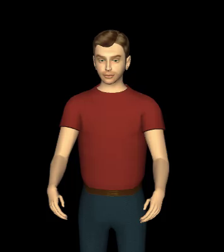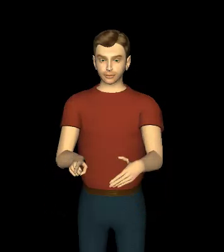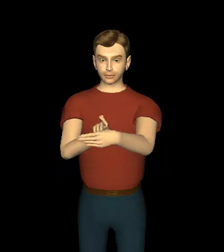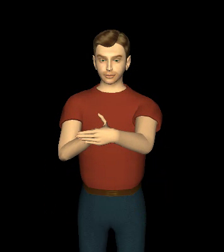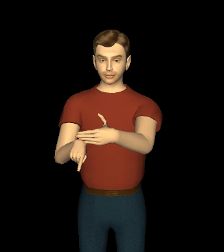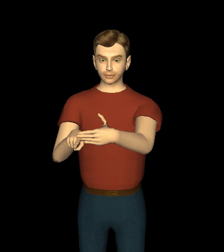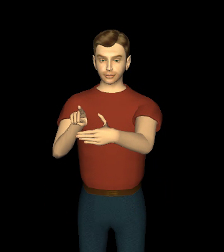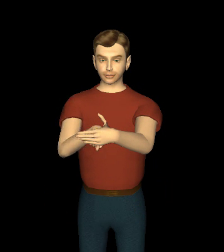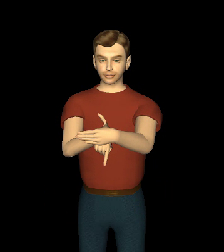يلغي